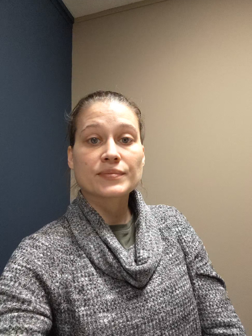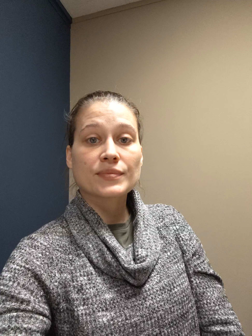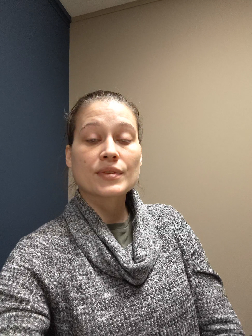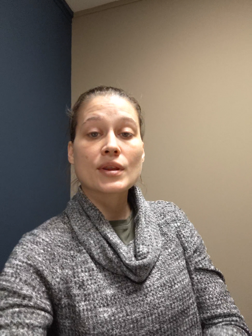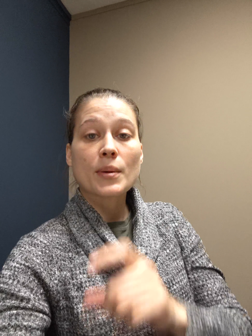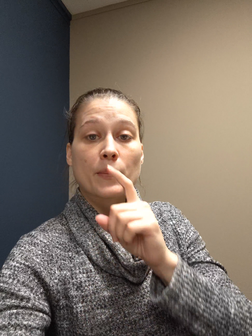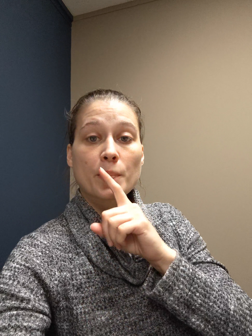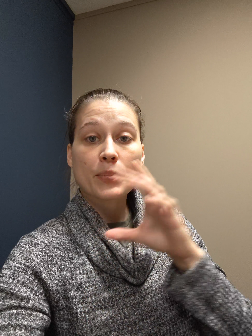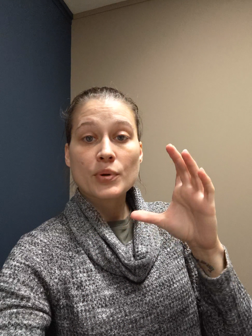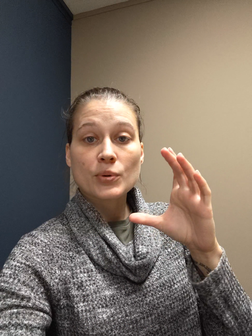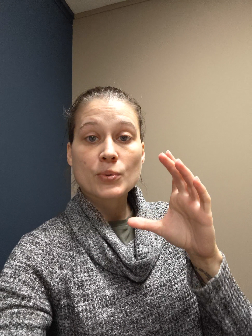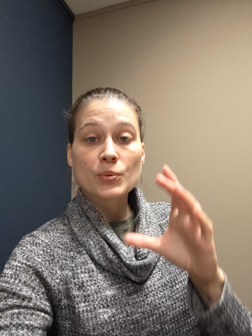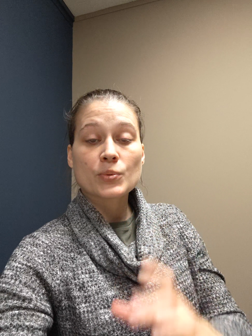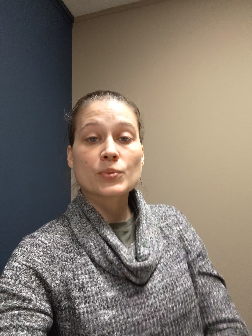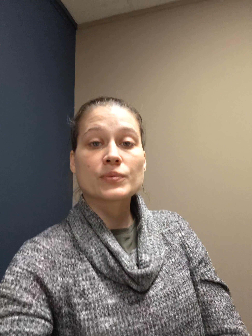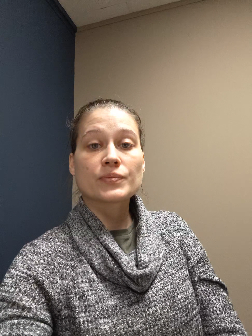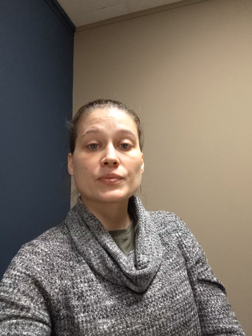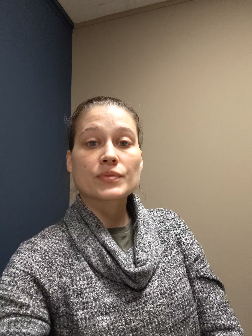balloon